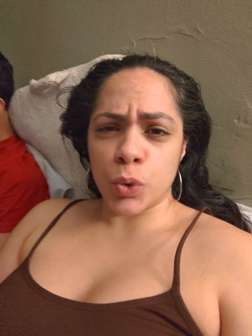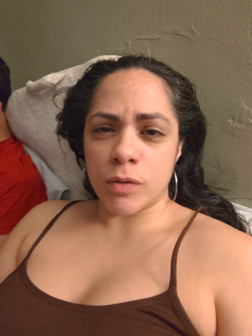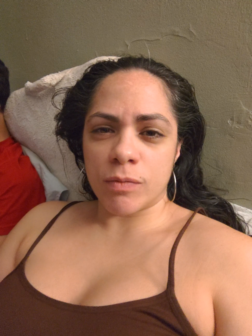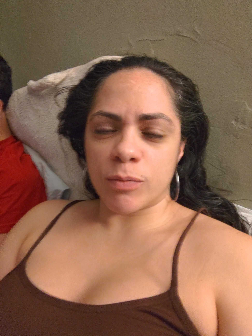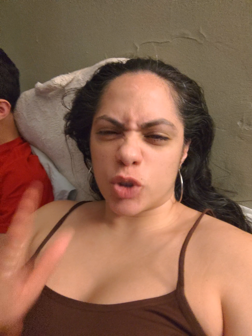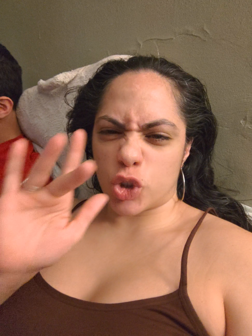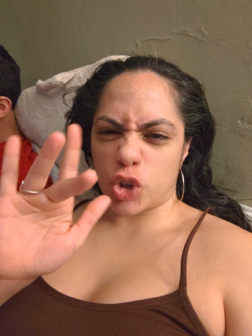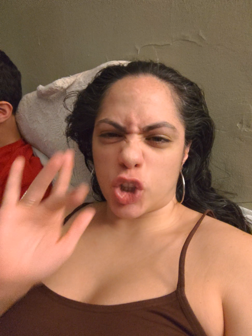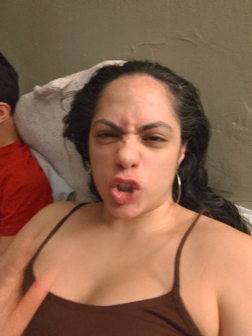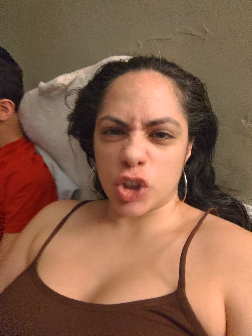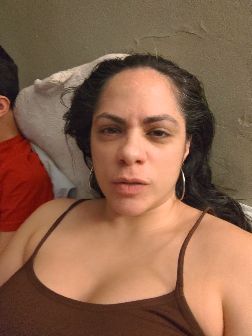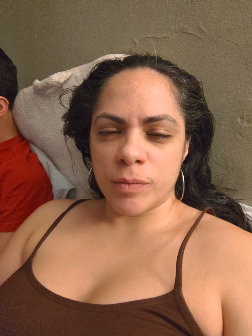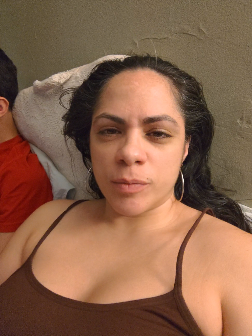touch